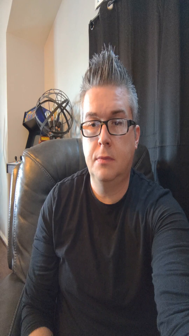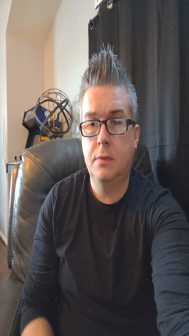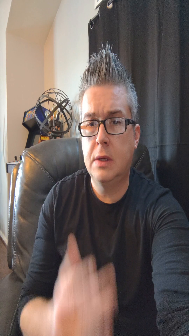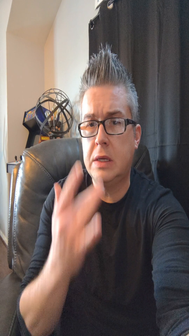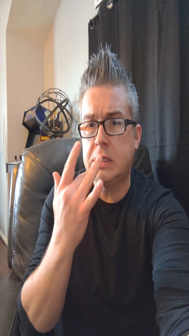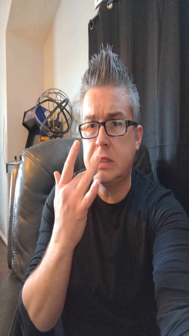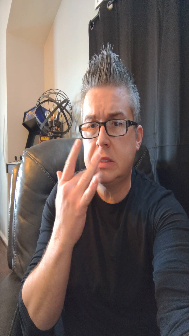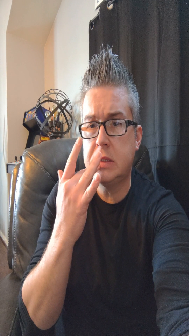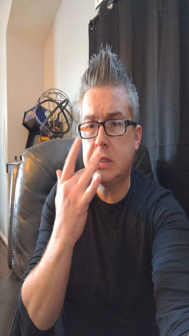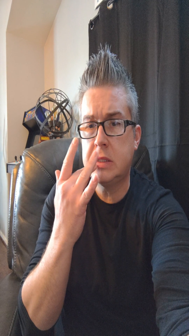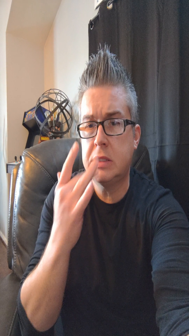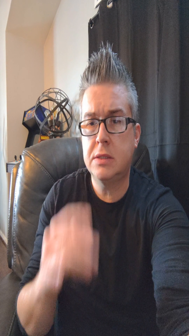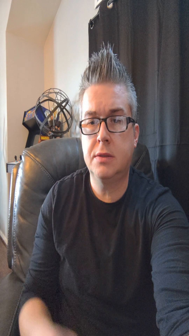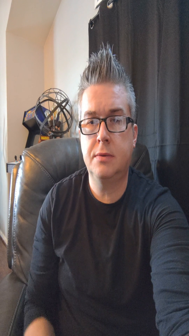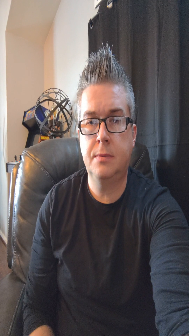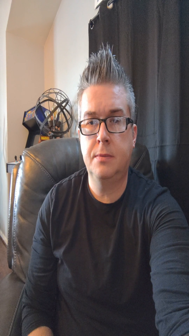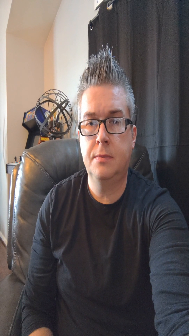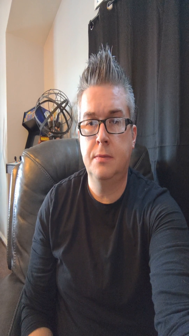taste